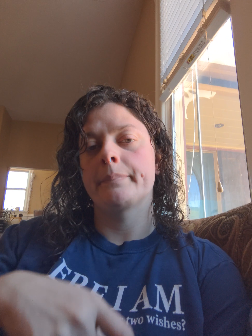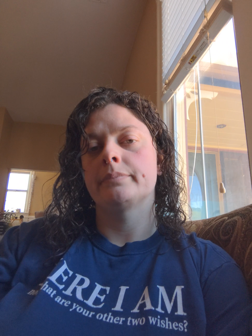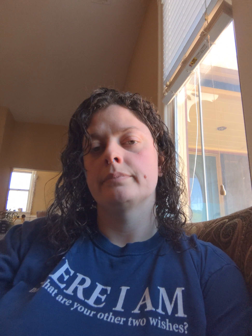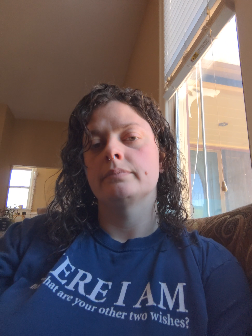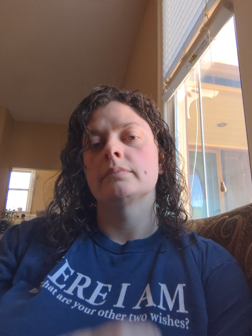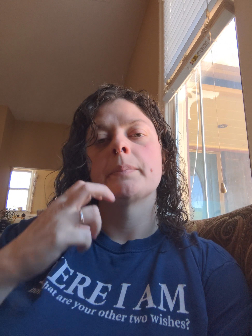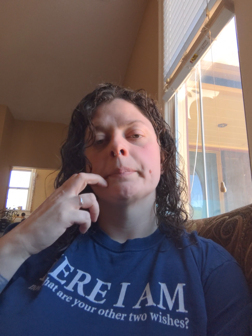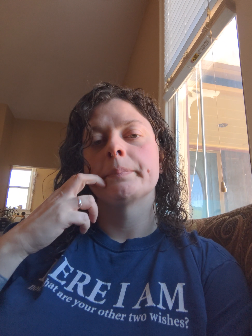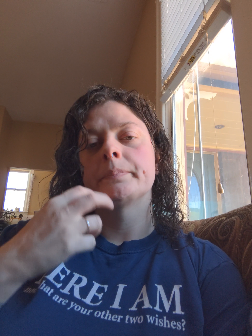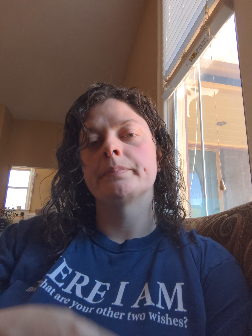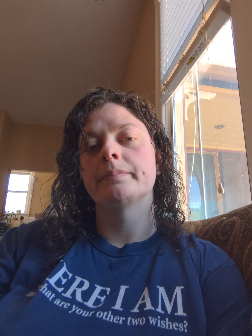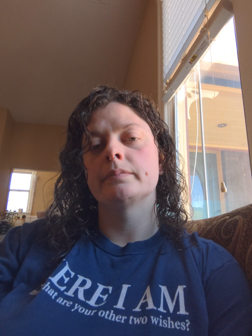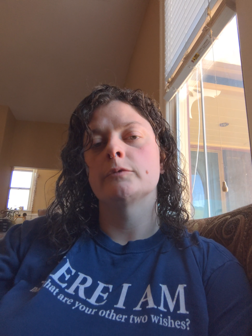gum